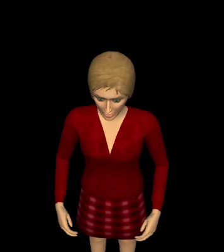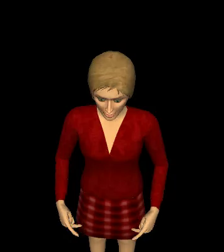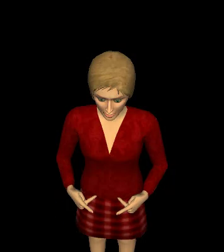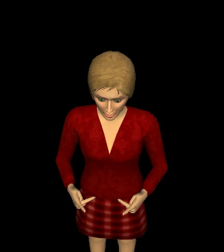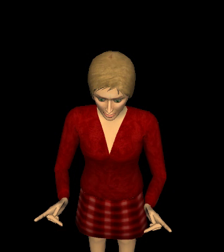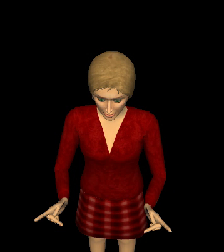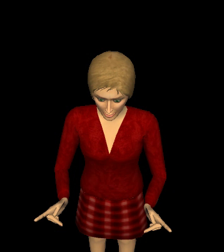عام